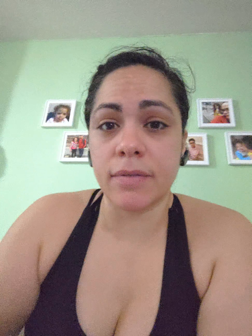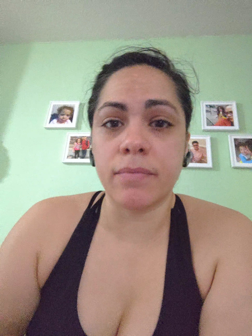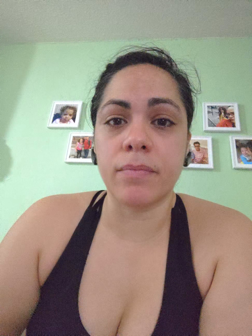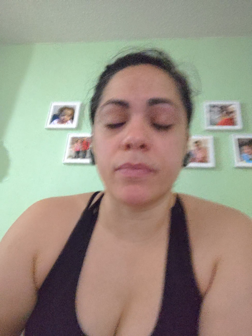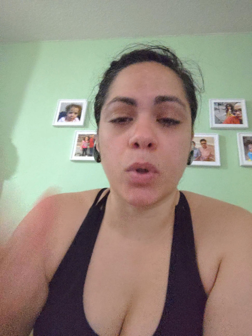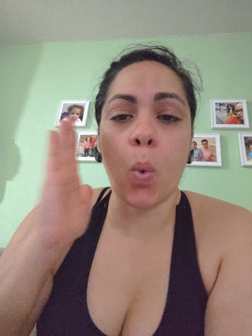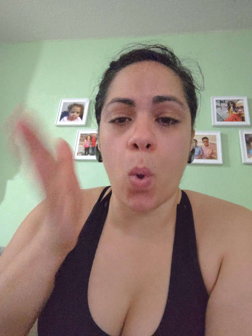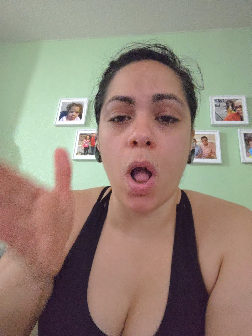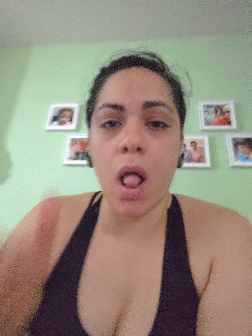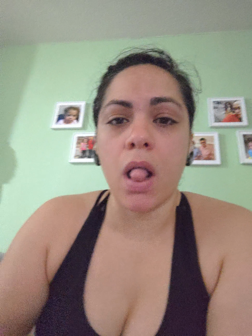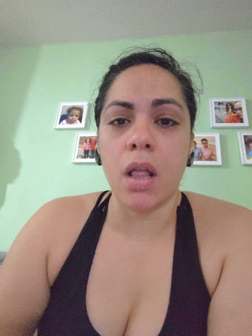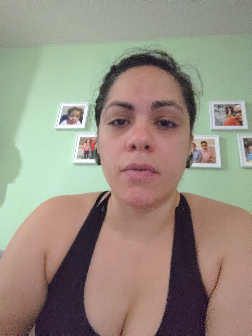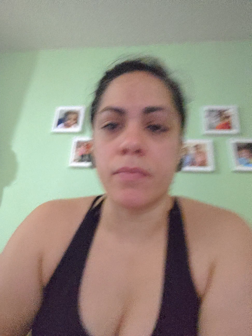will